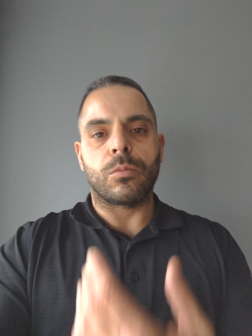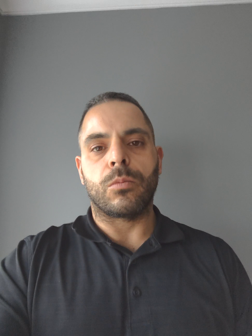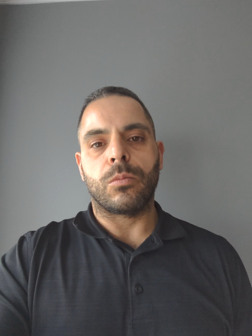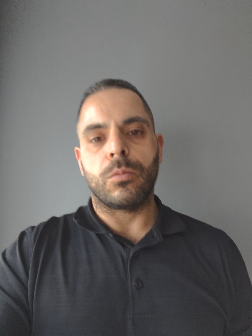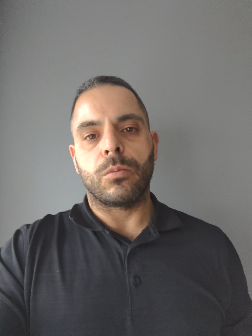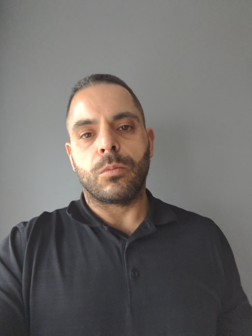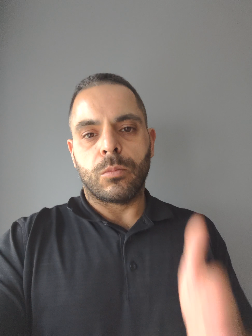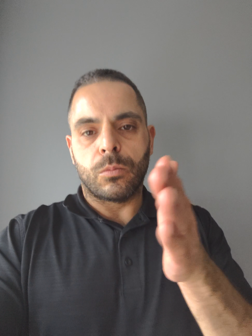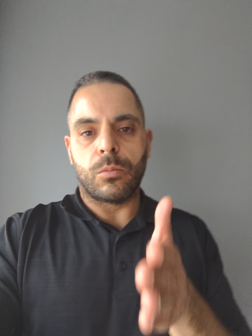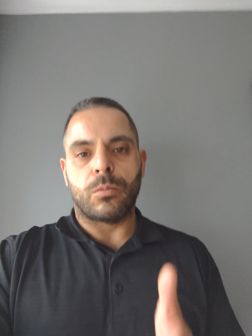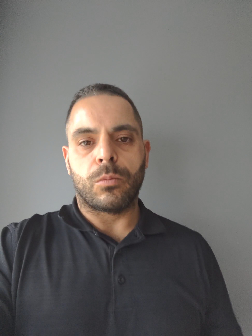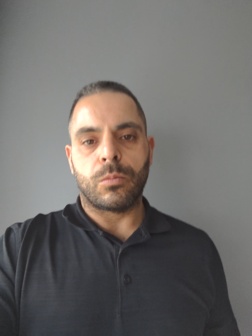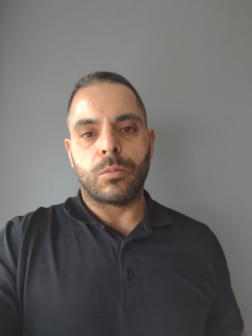person